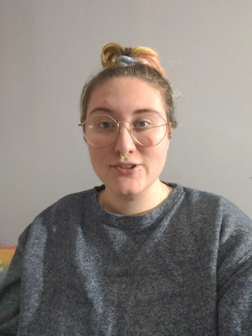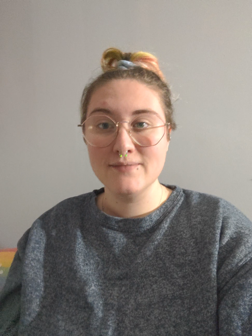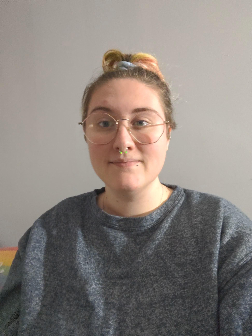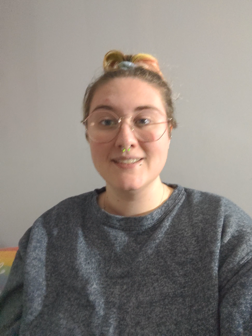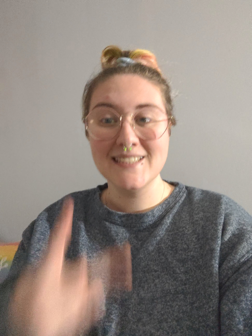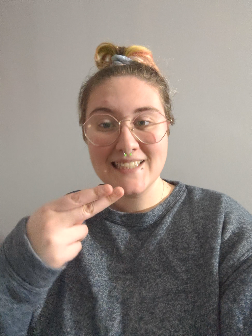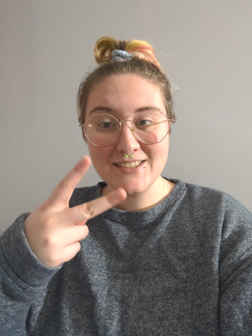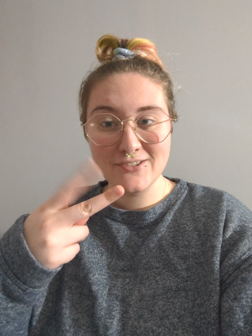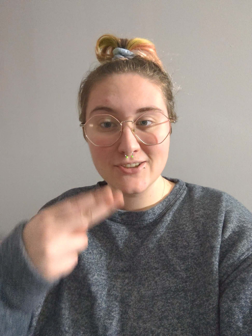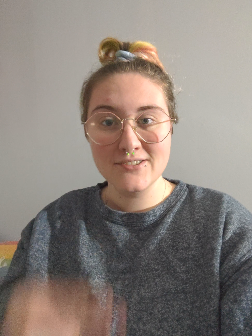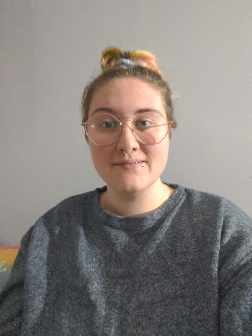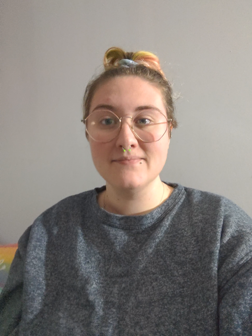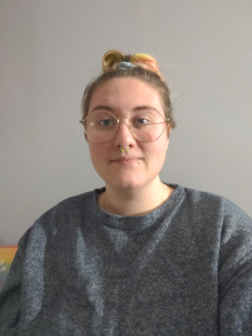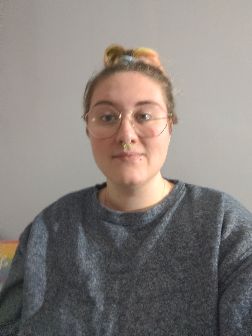scissors